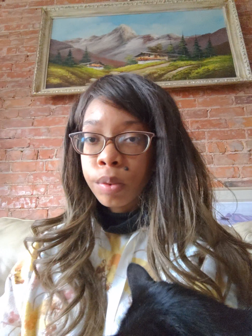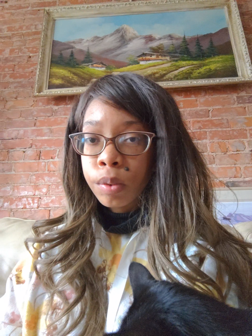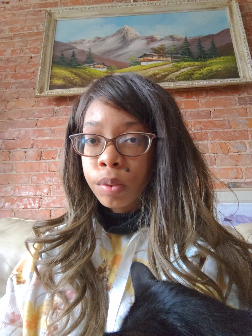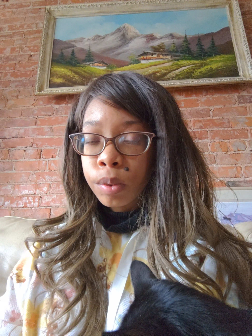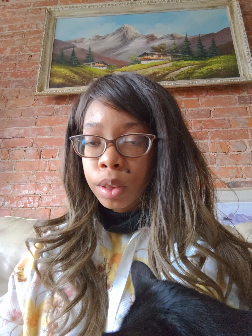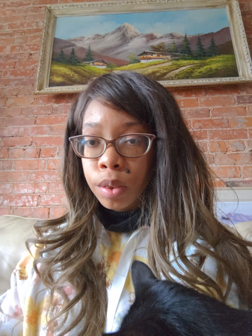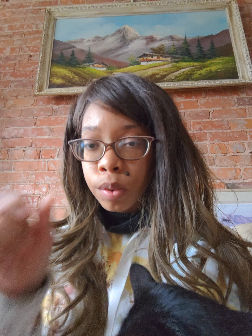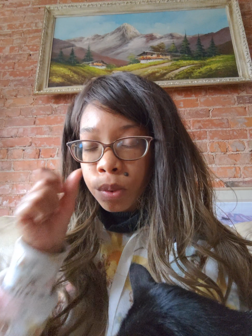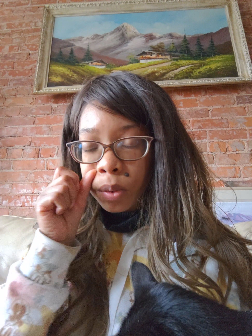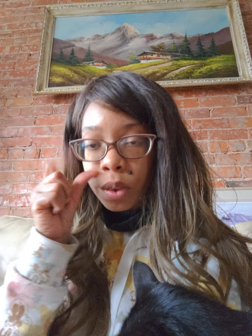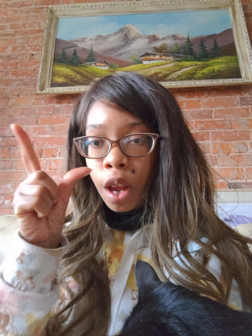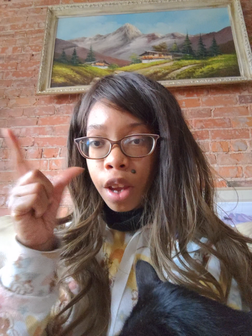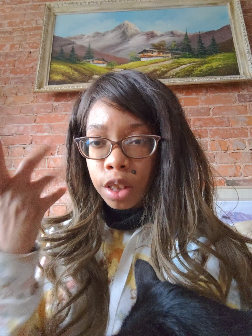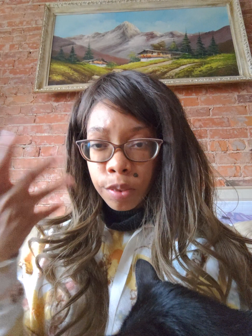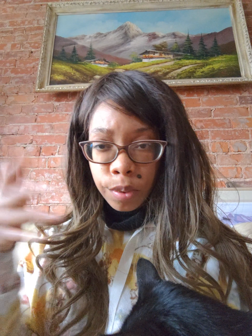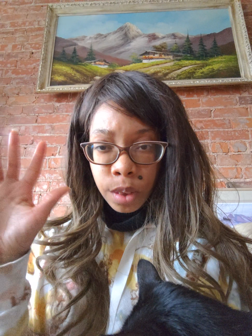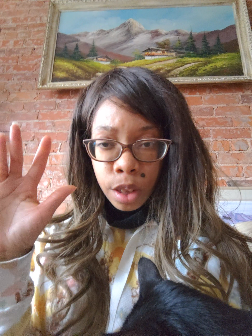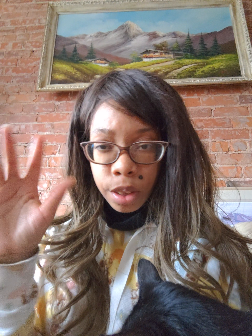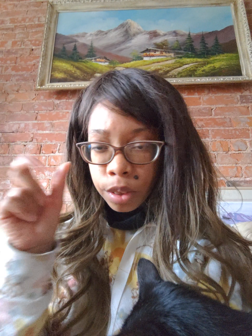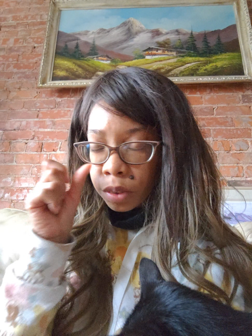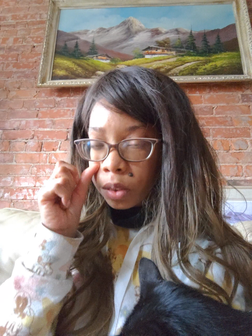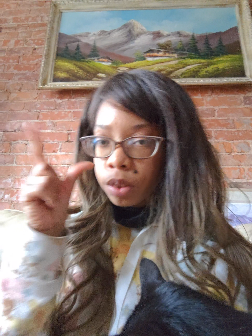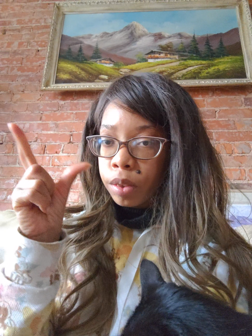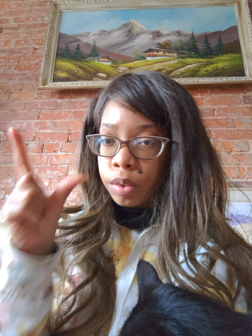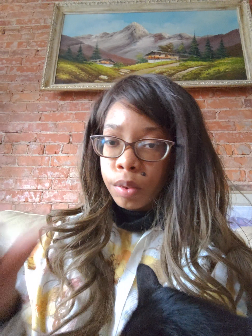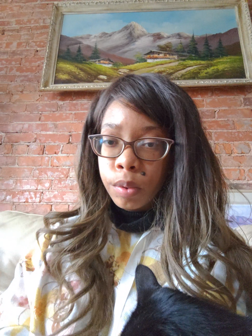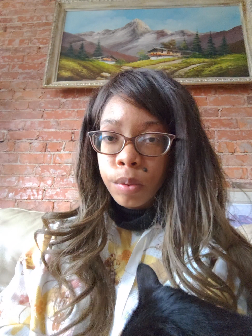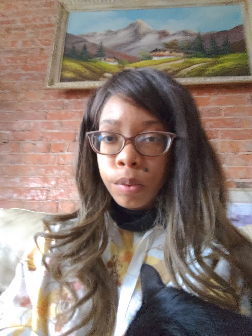awake